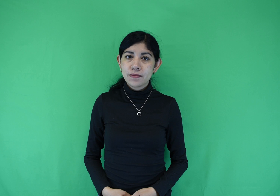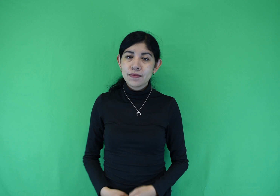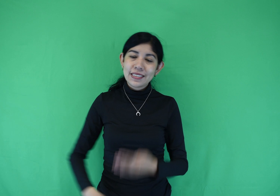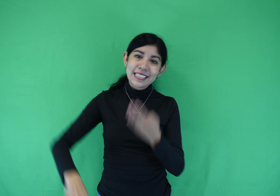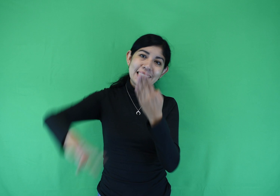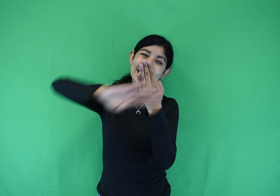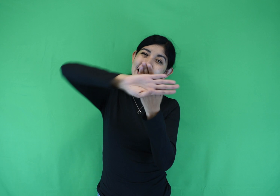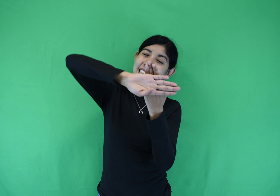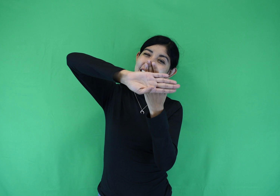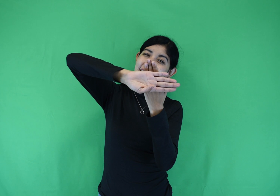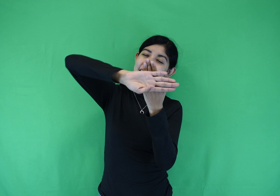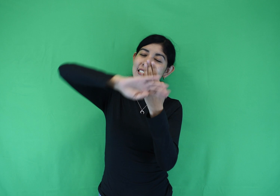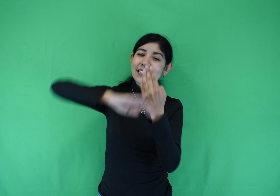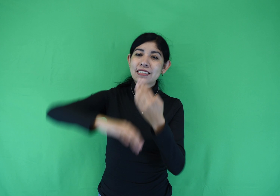dañar